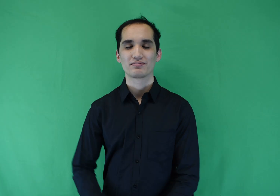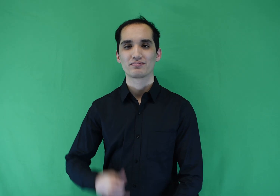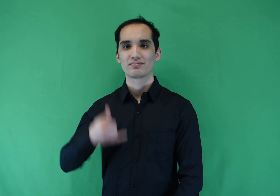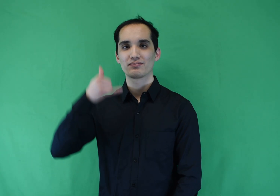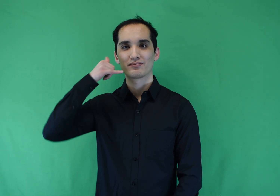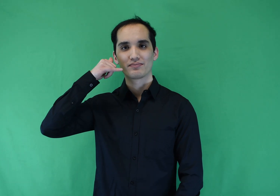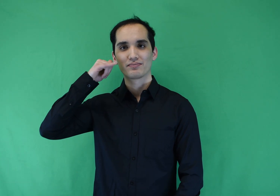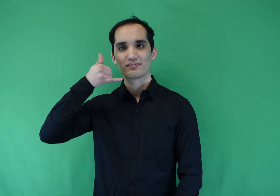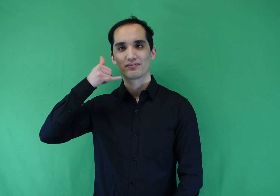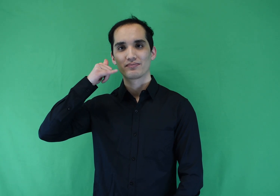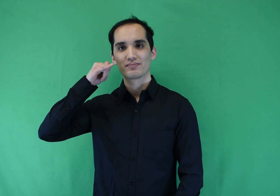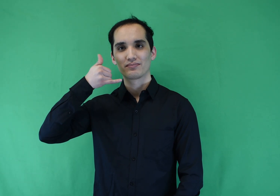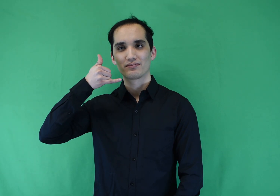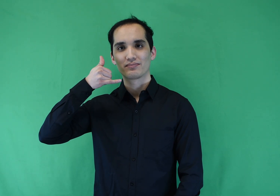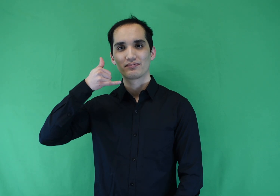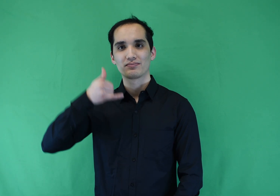teléfono